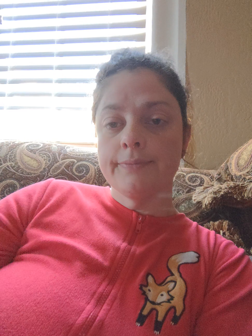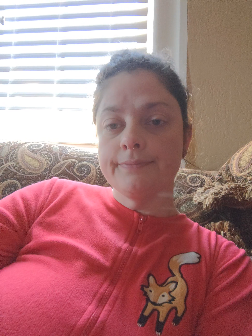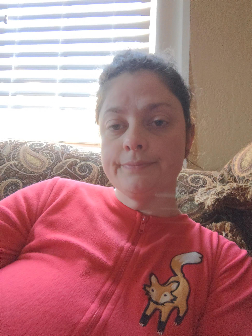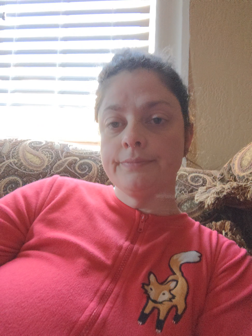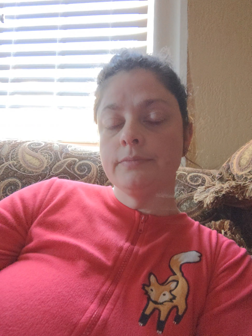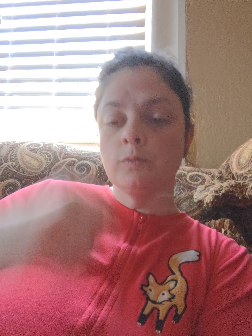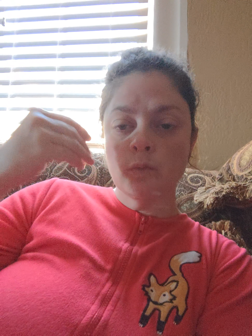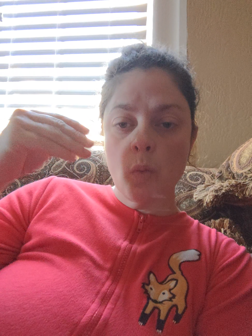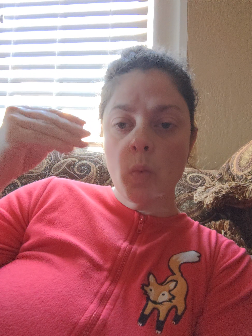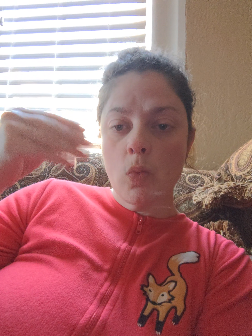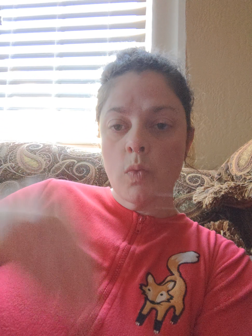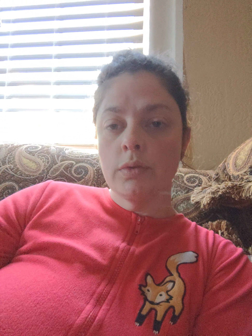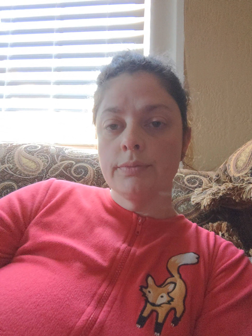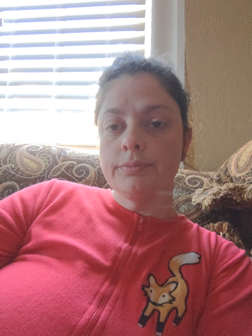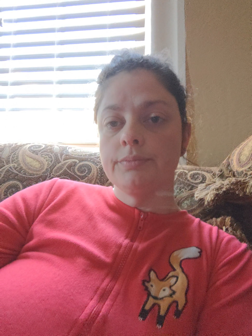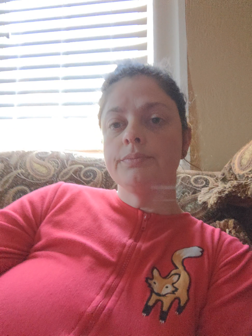store